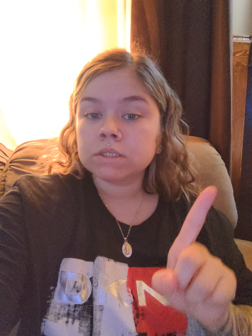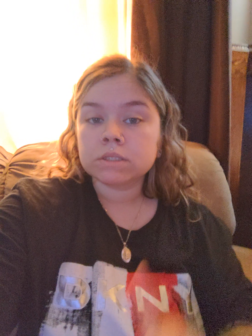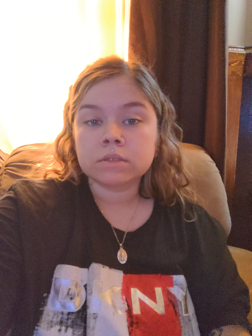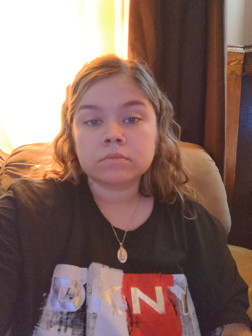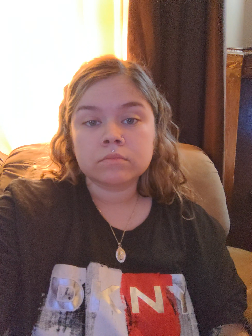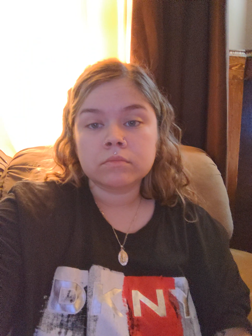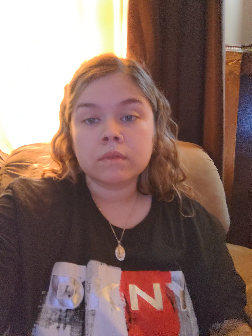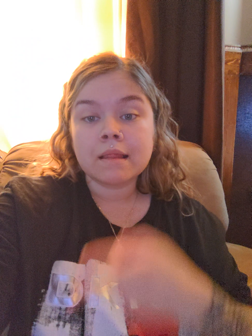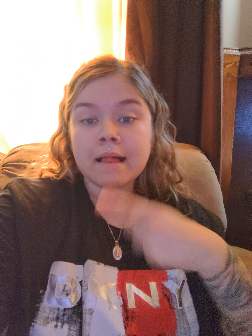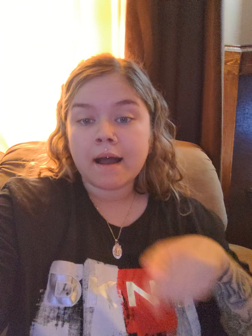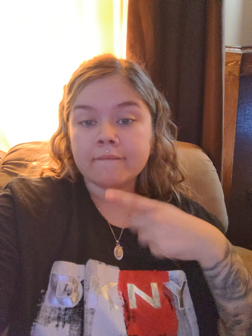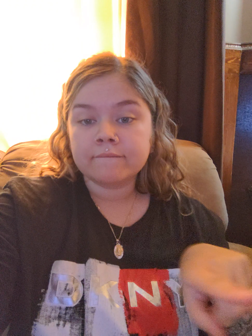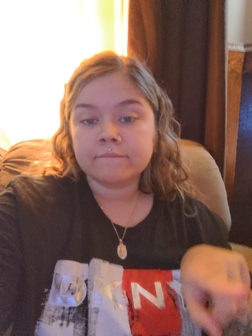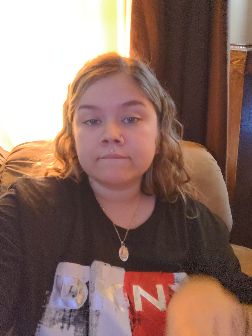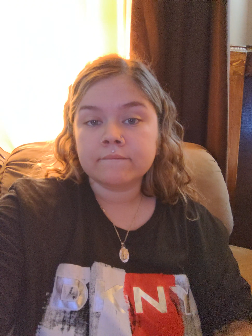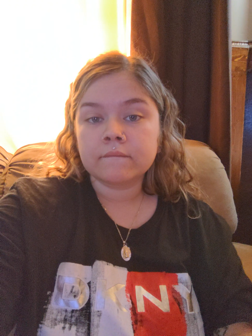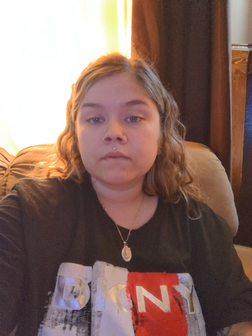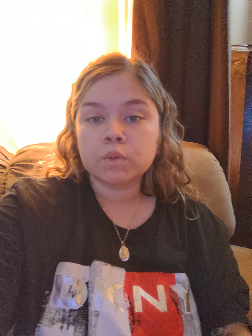knife